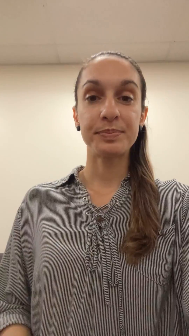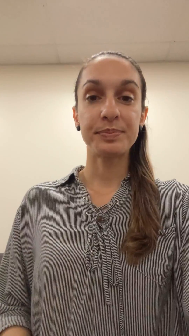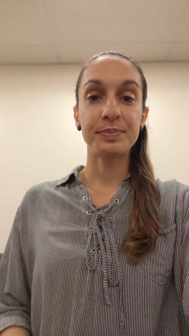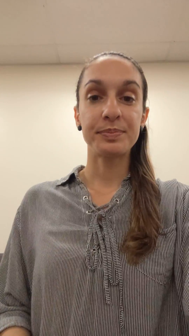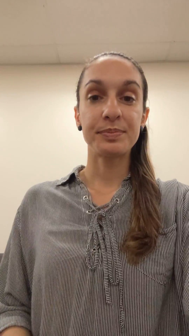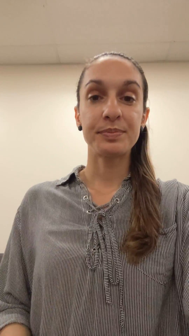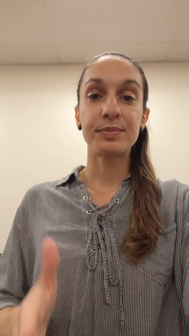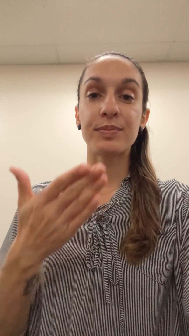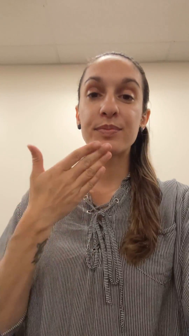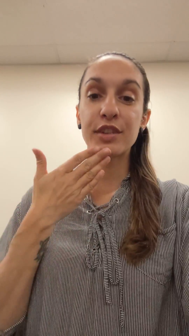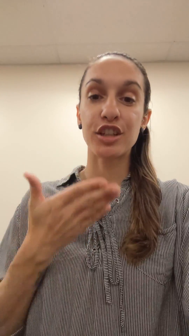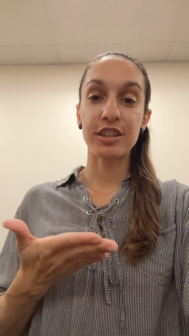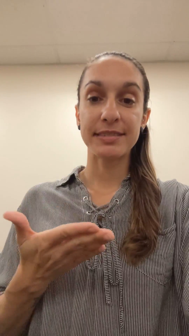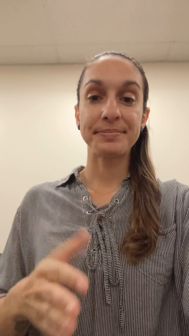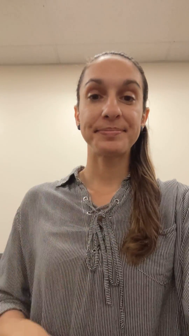good